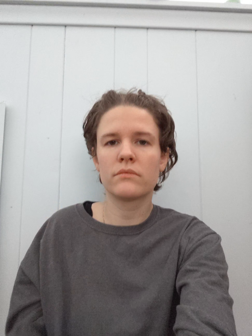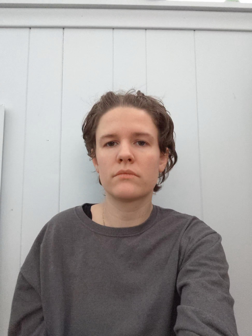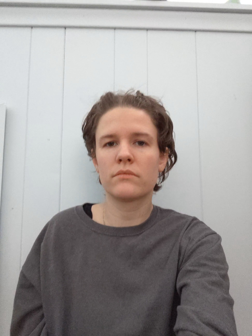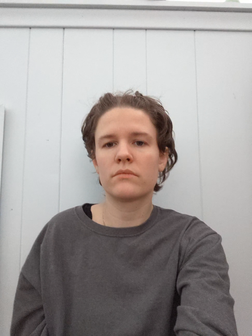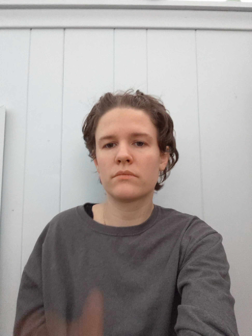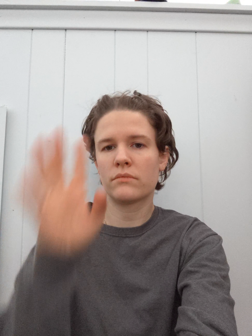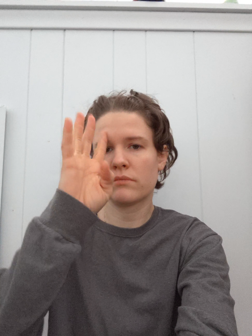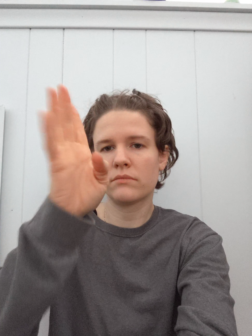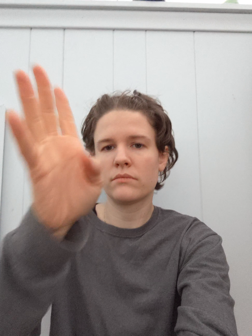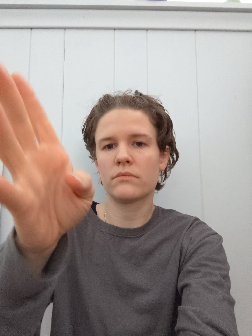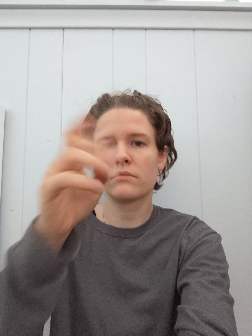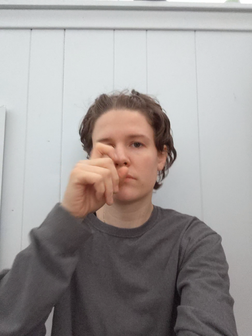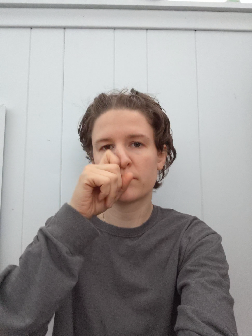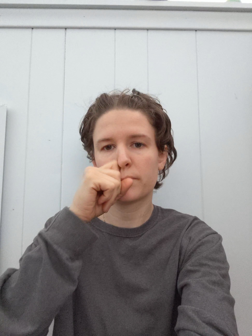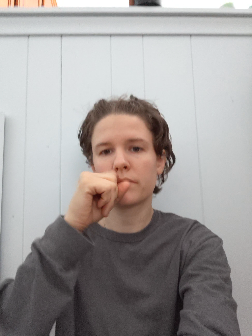pretend